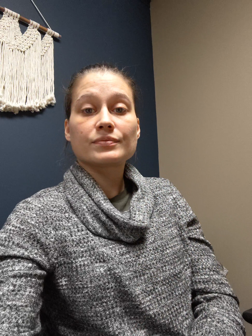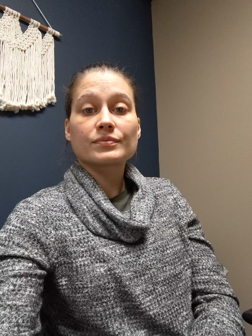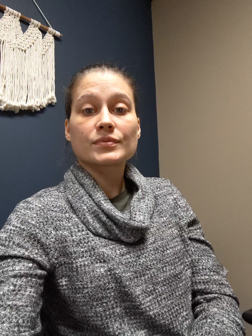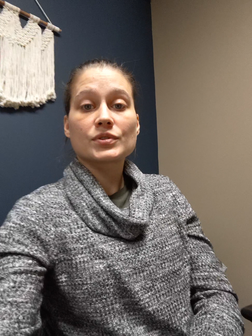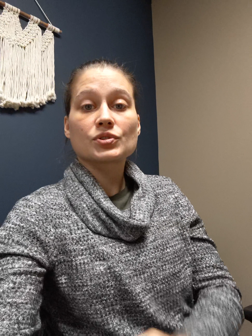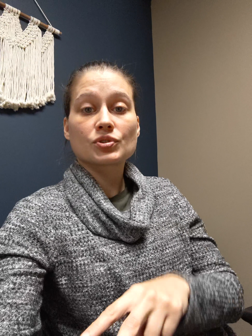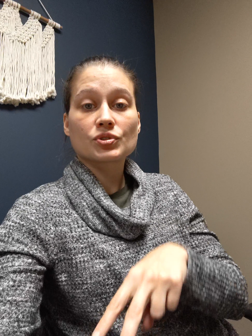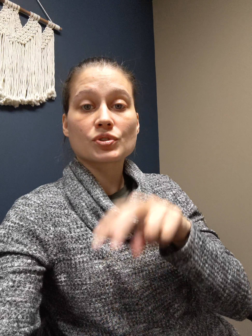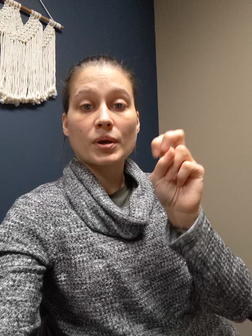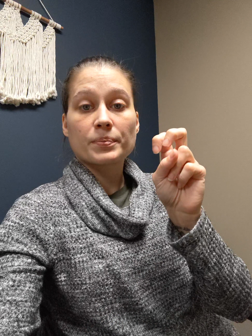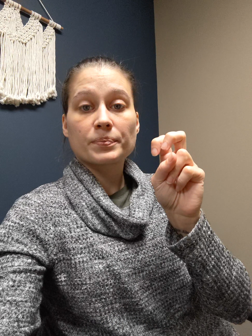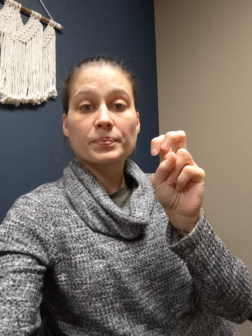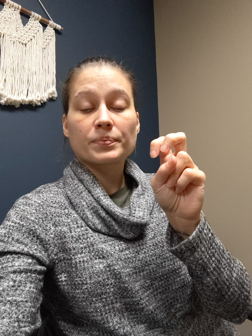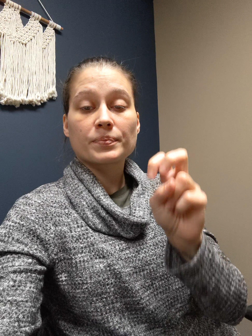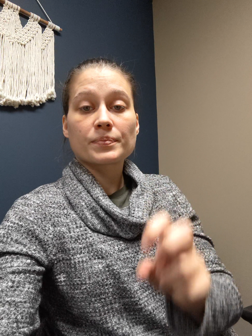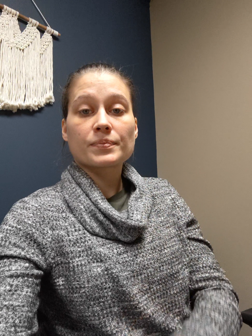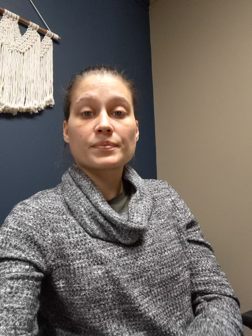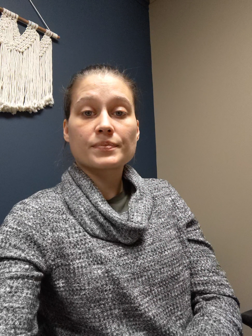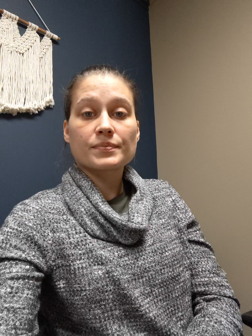jump